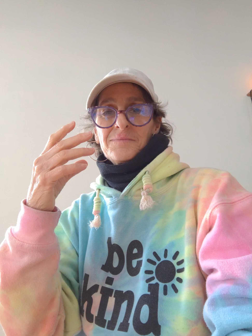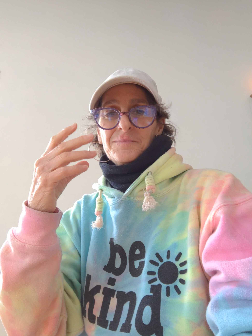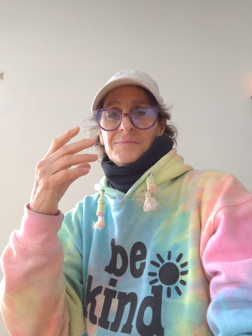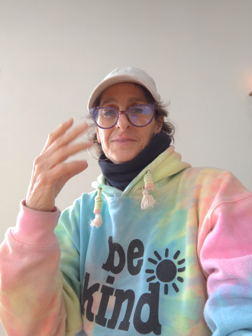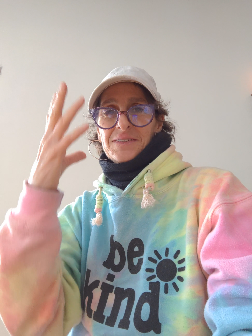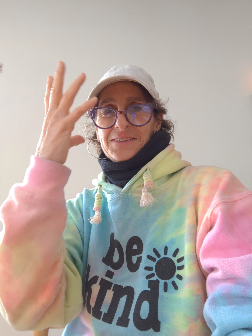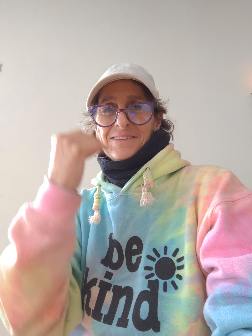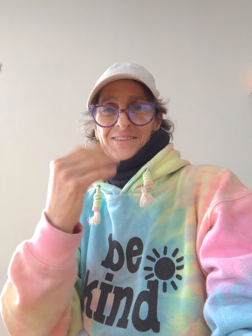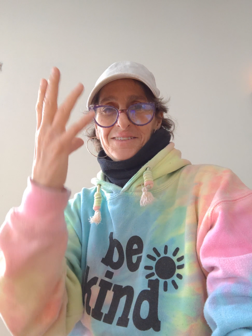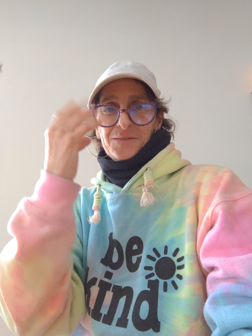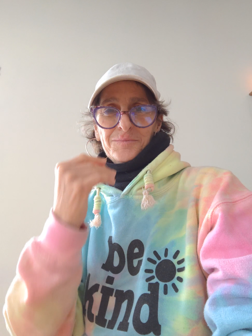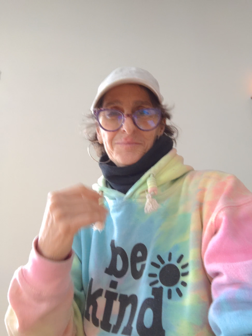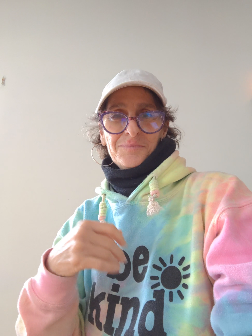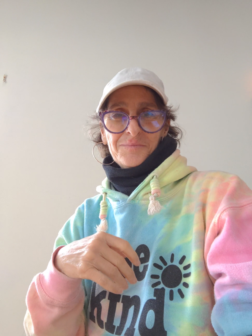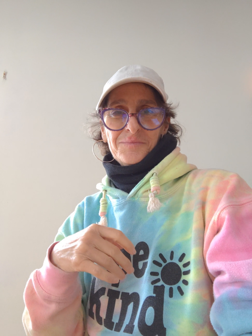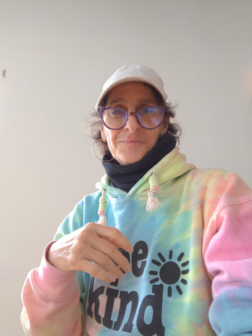sleepy